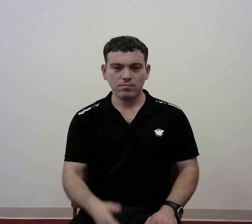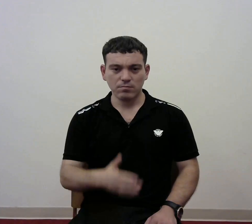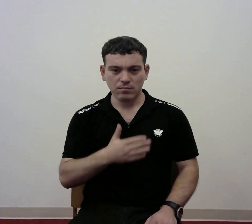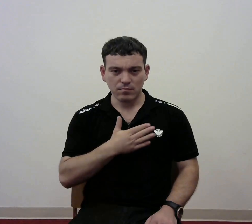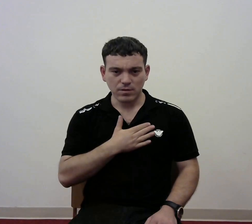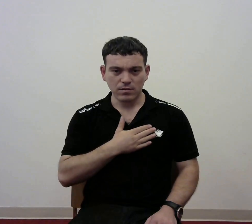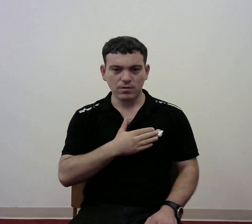mən